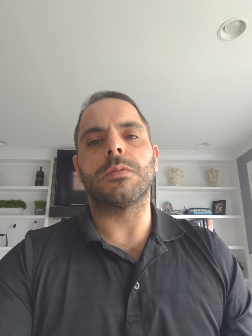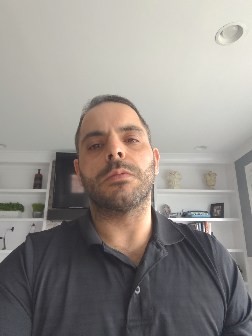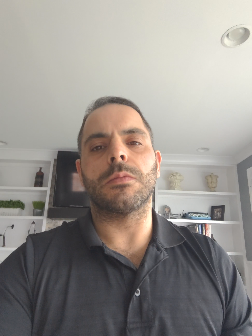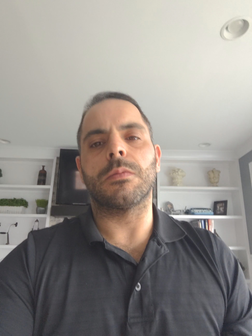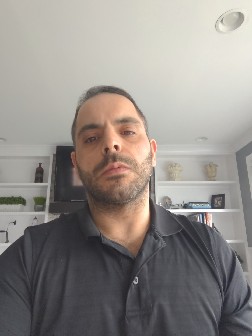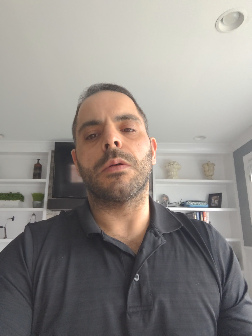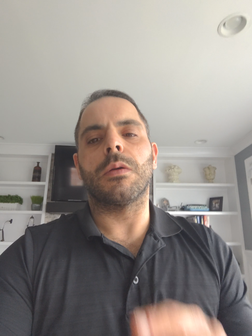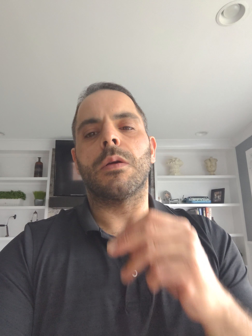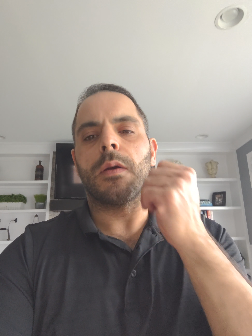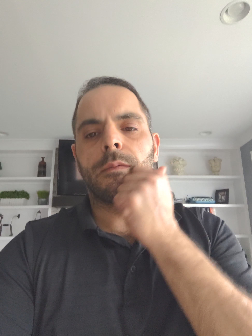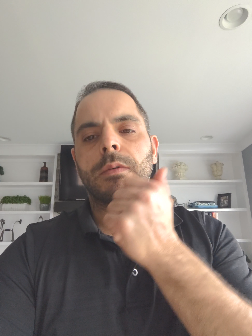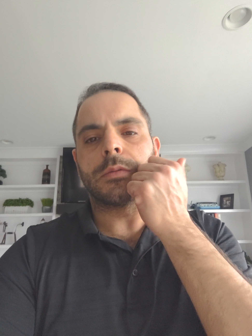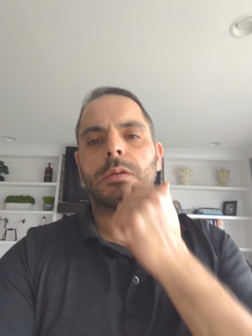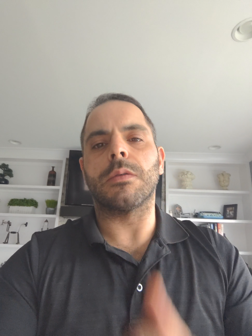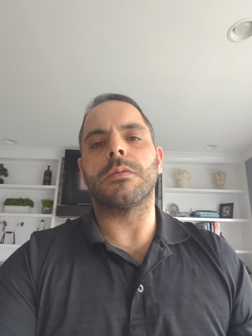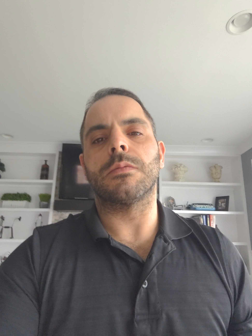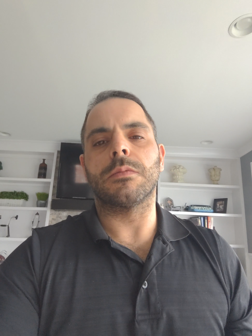every